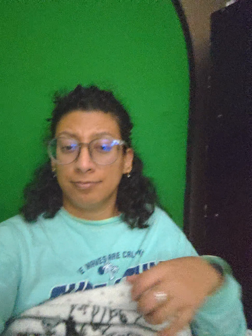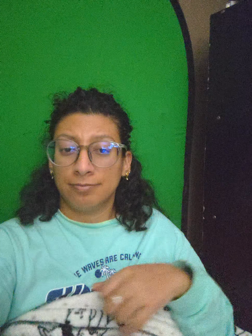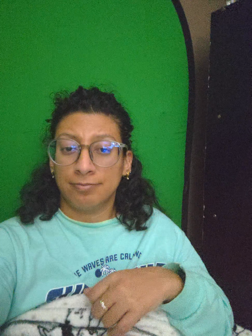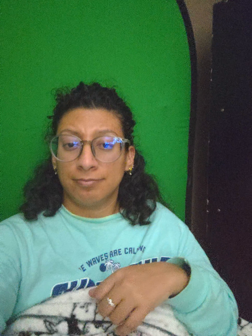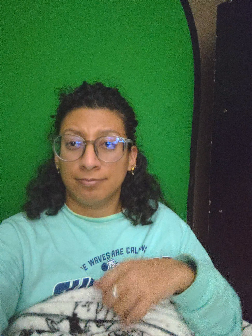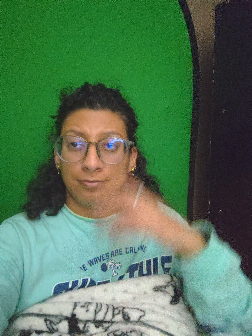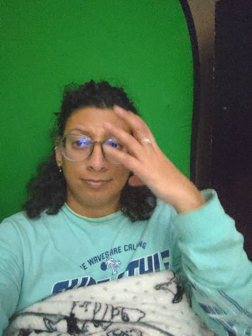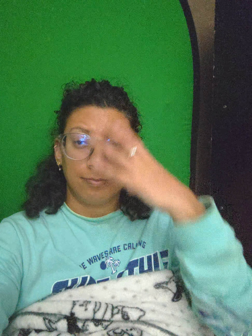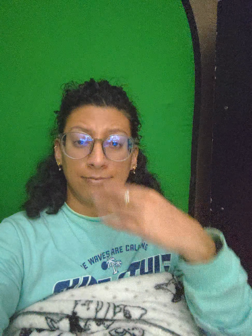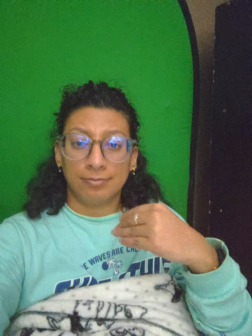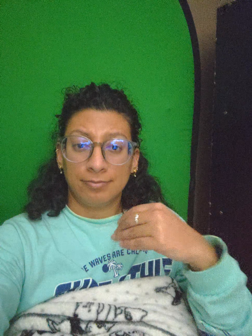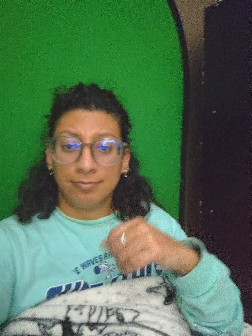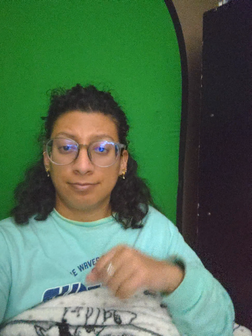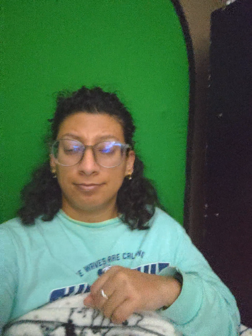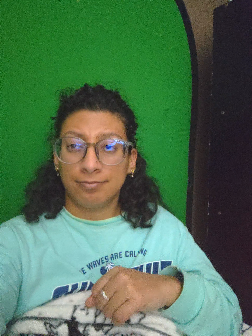sleep